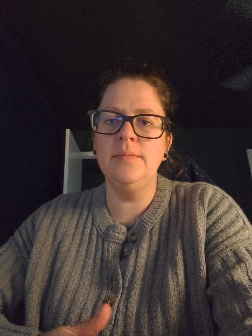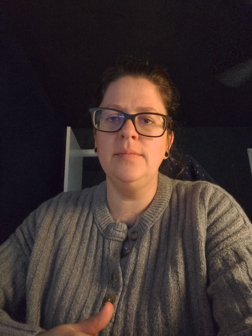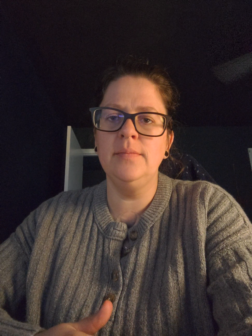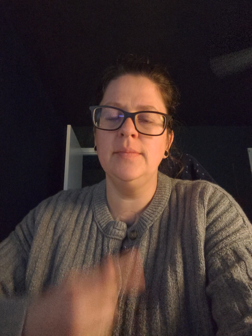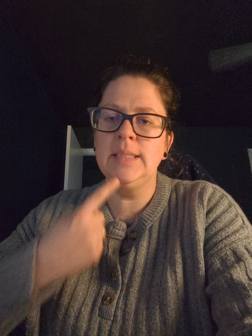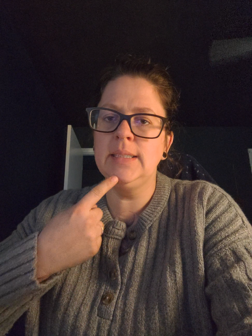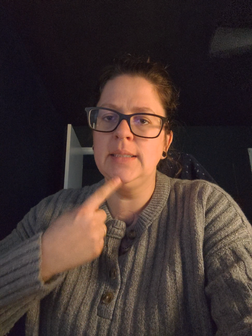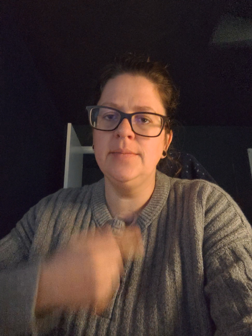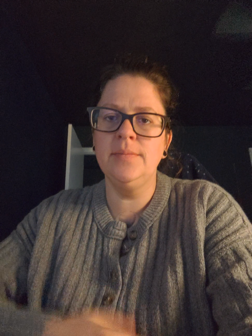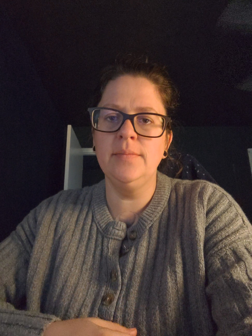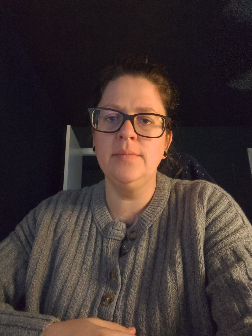say